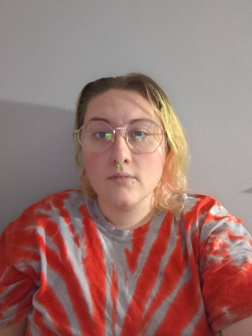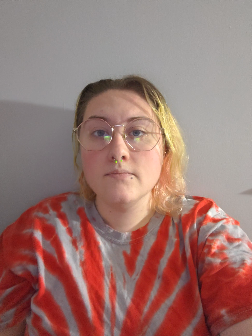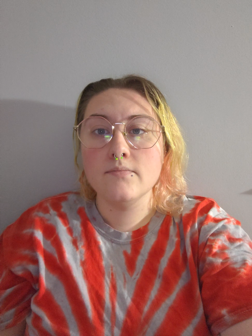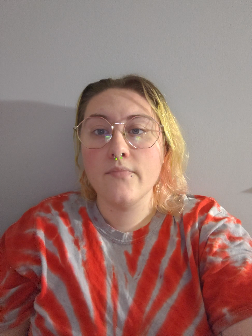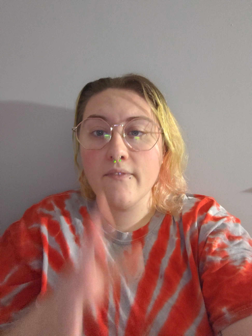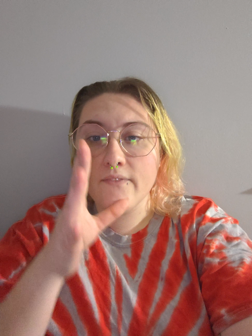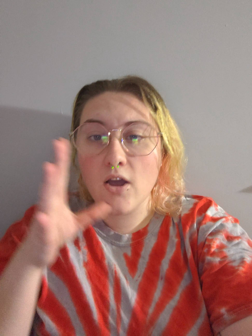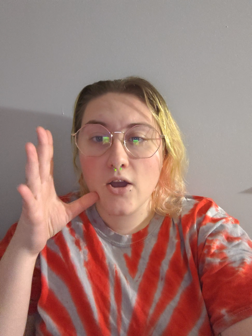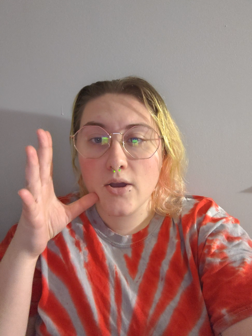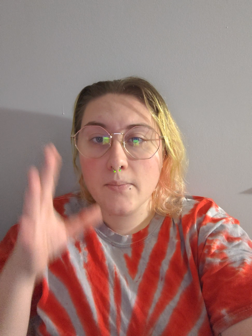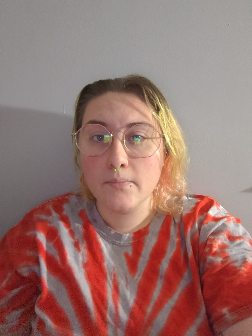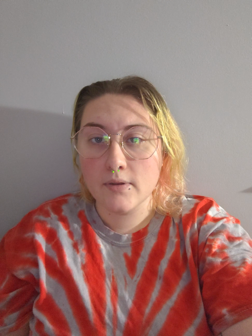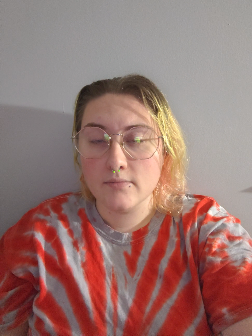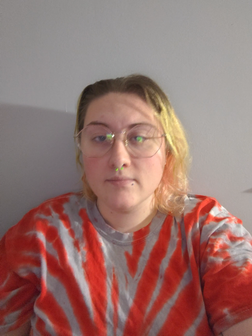farm